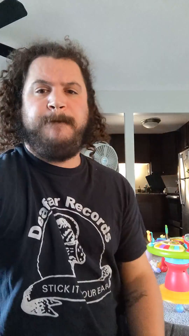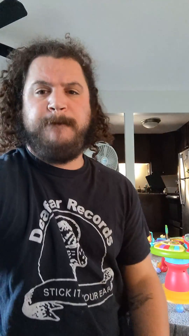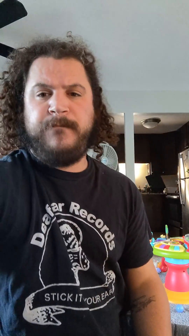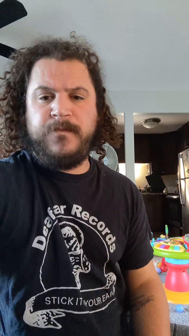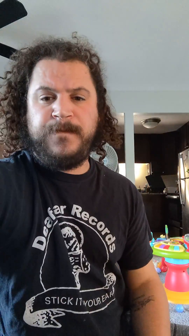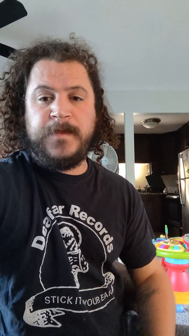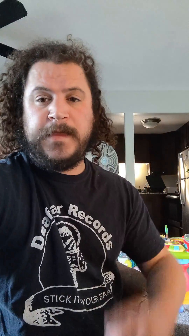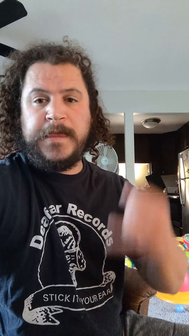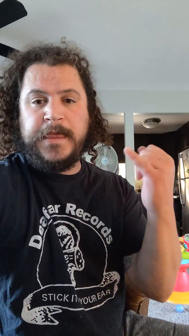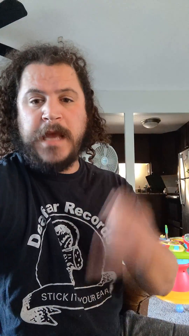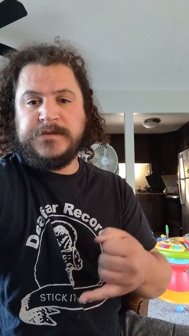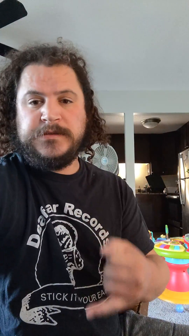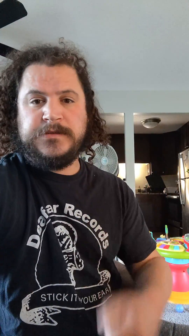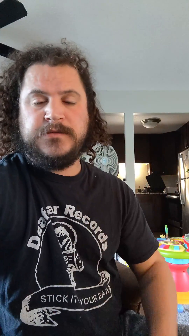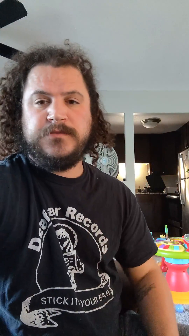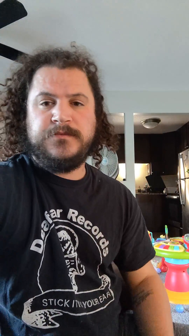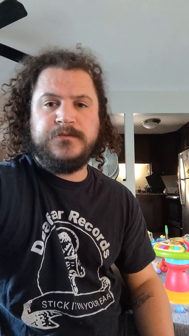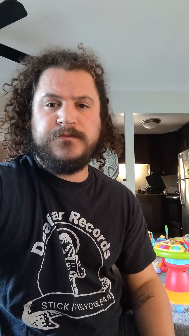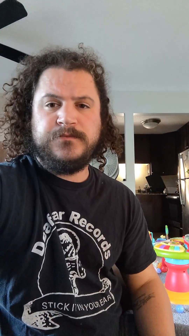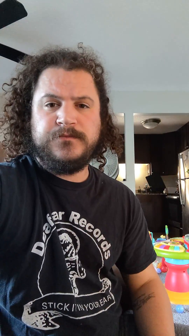last